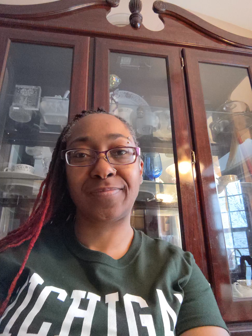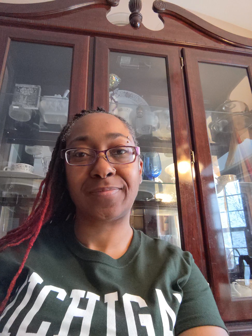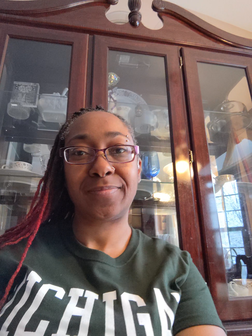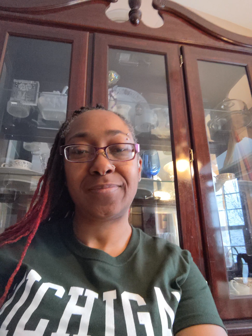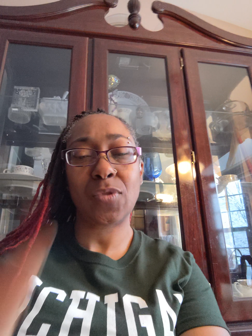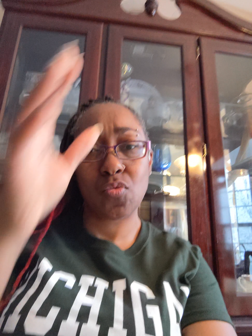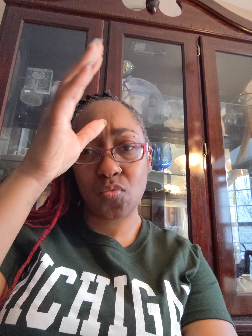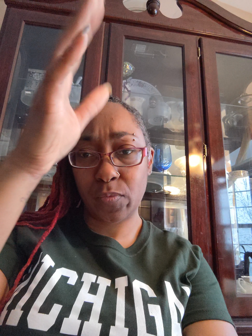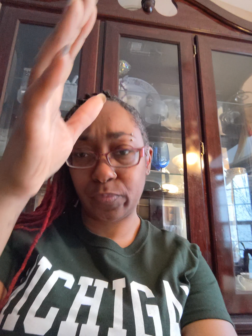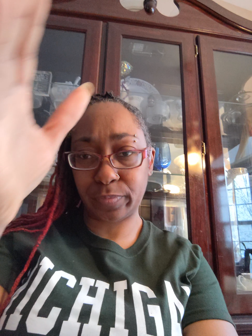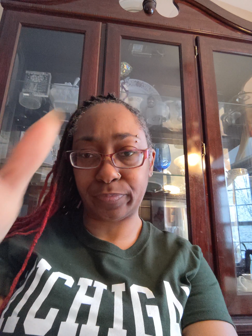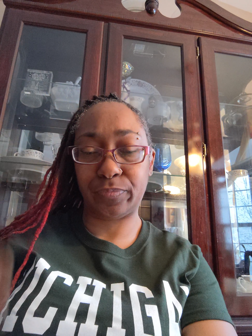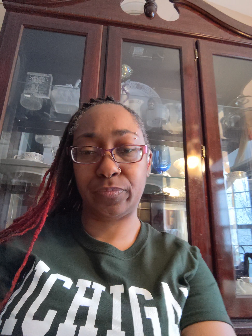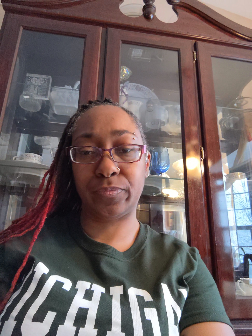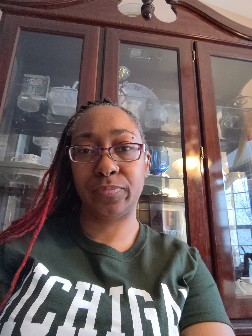grandpa